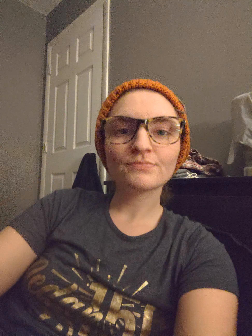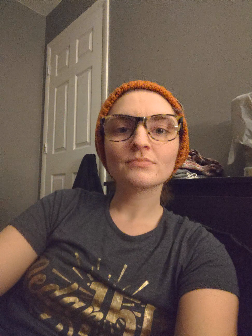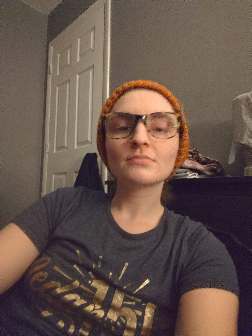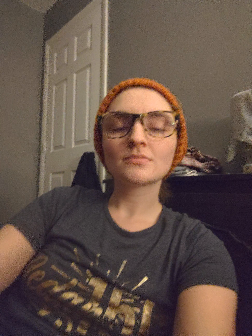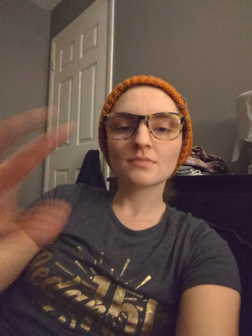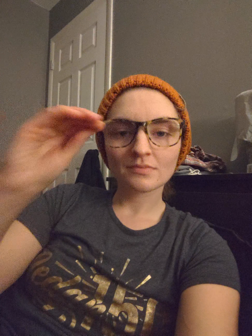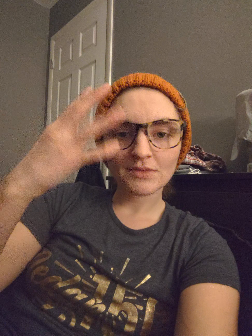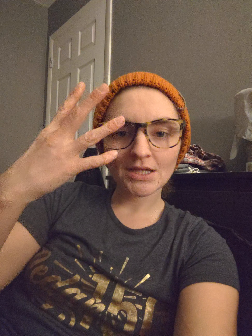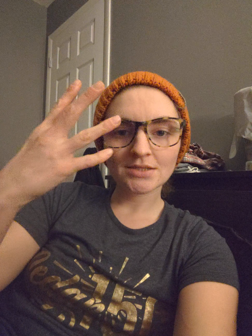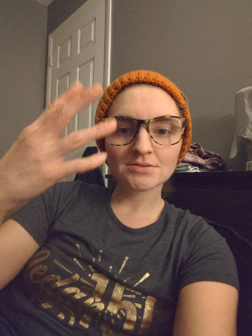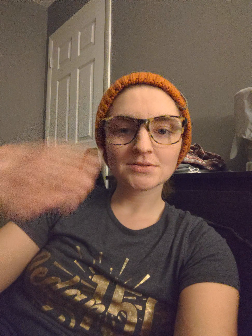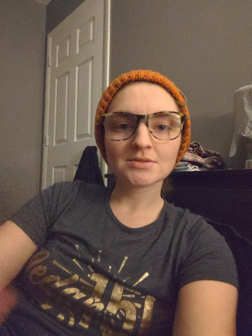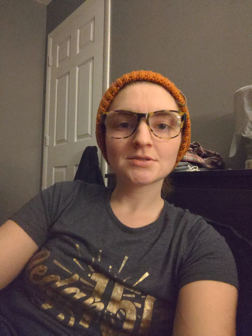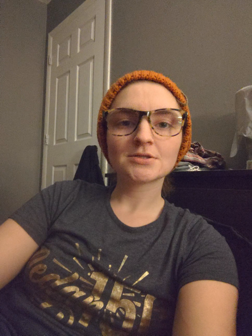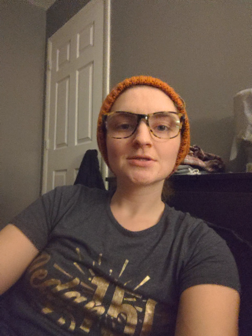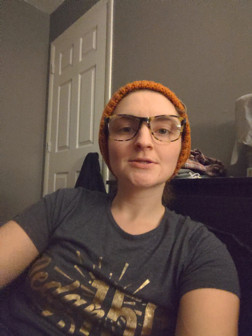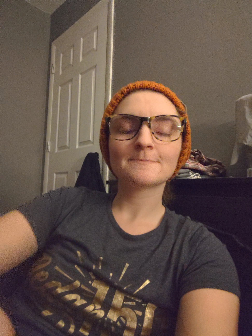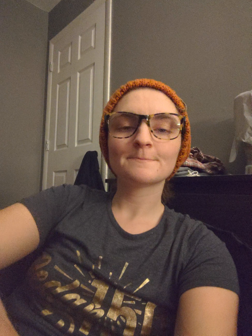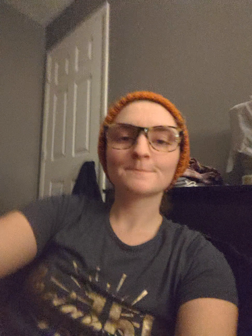outside